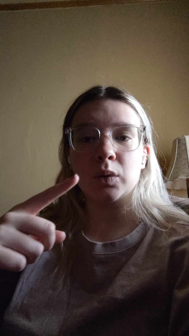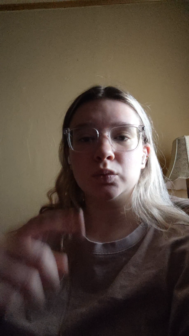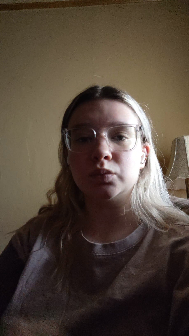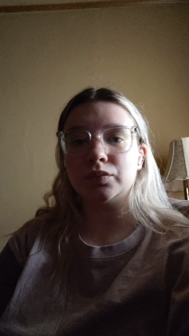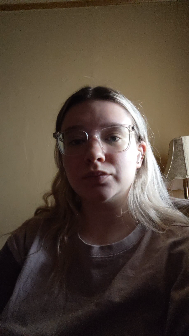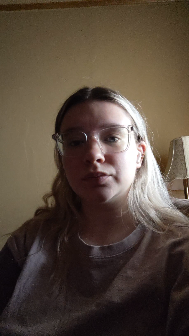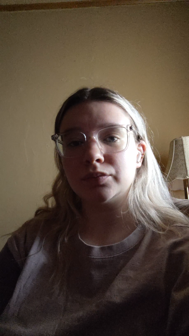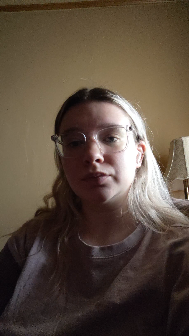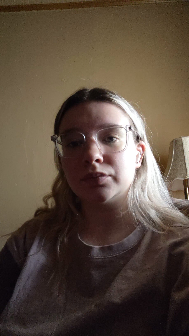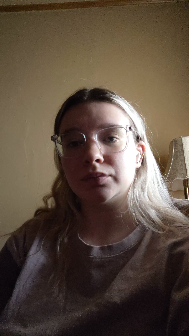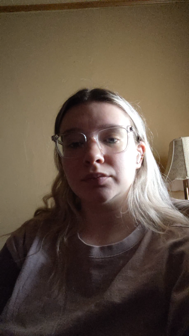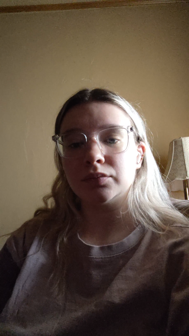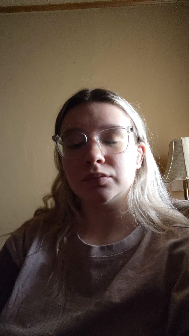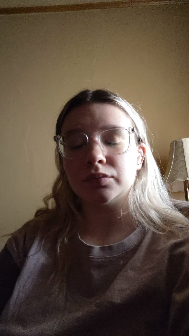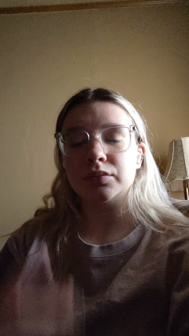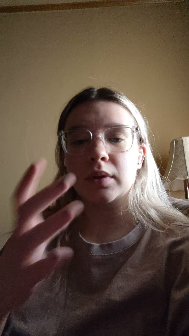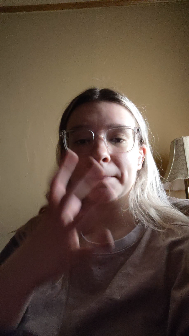much